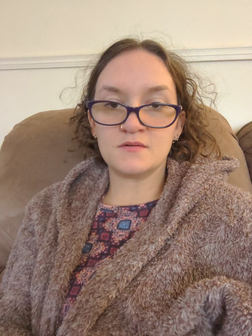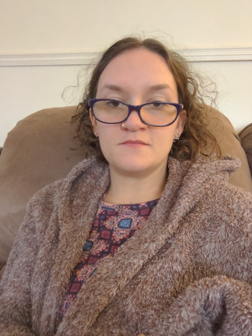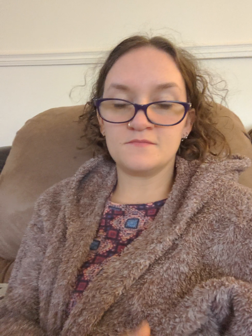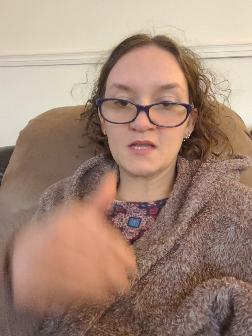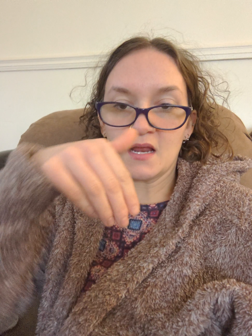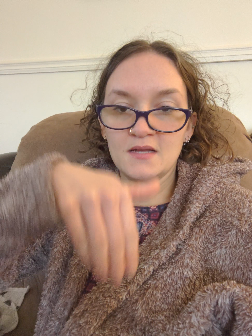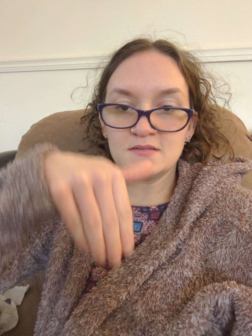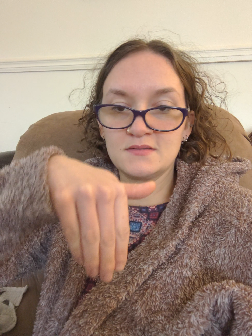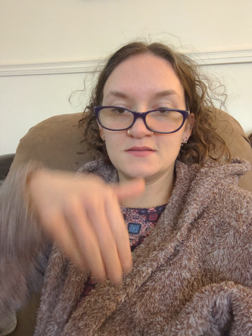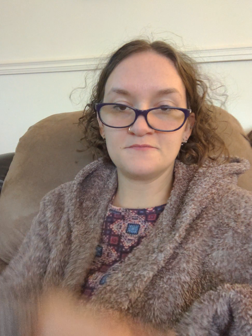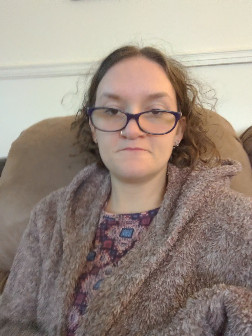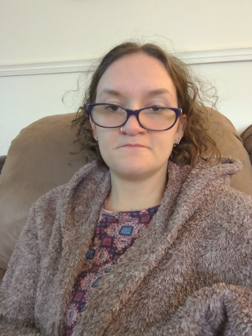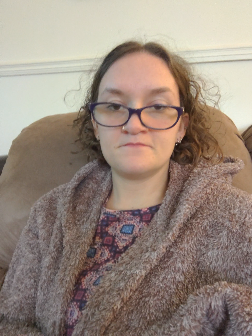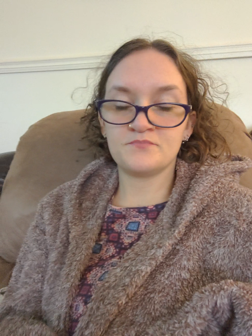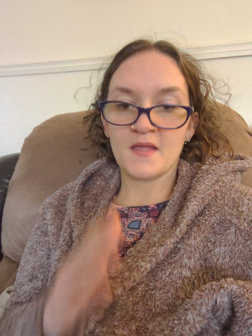night